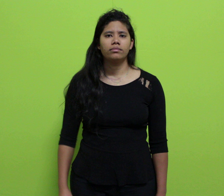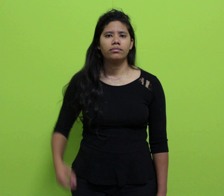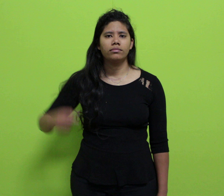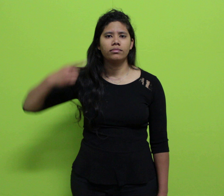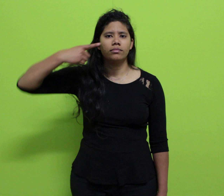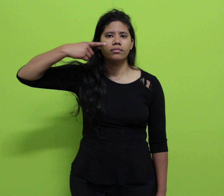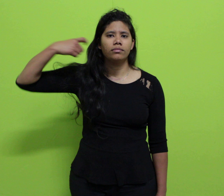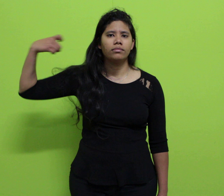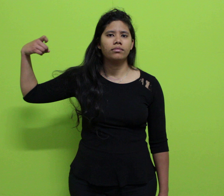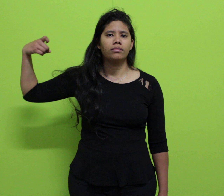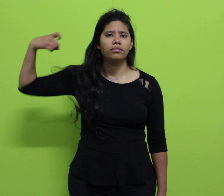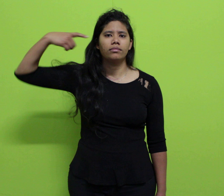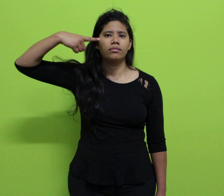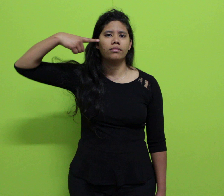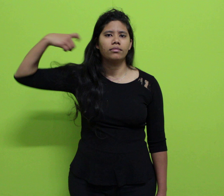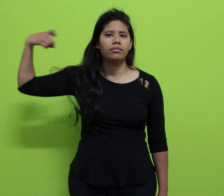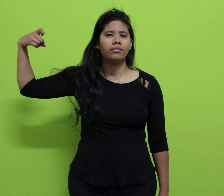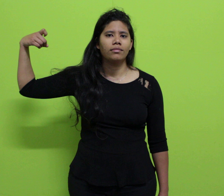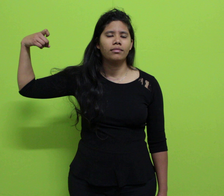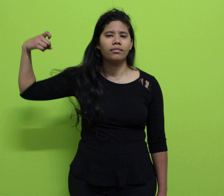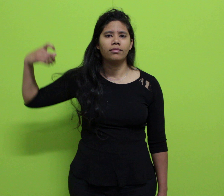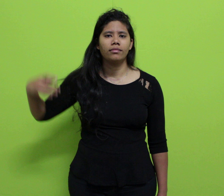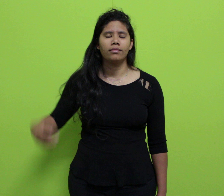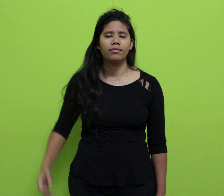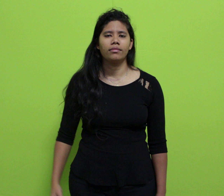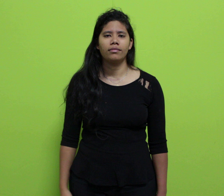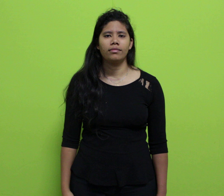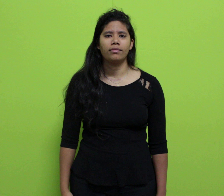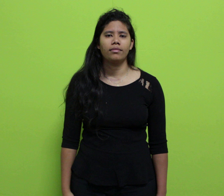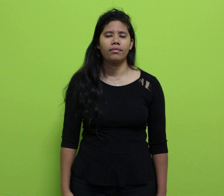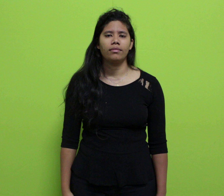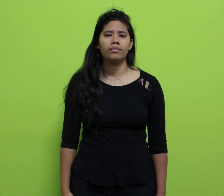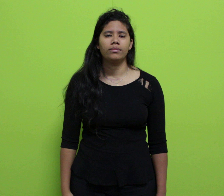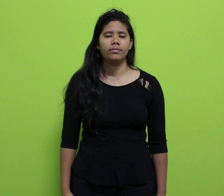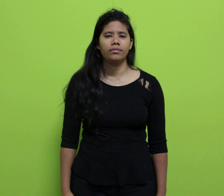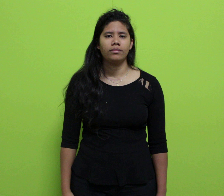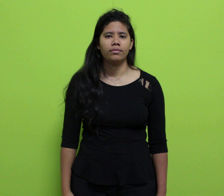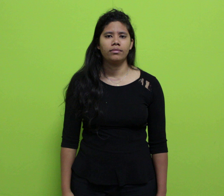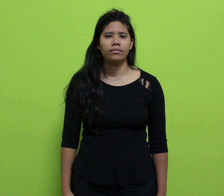barulho